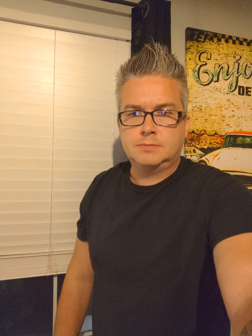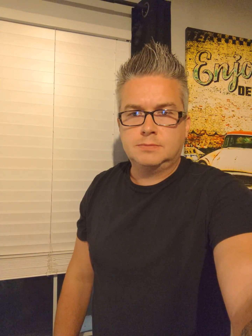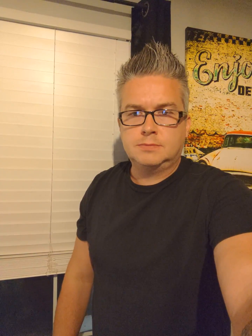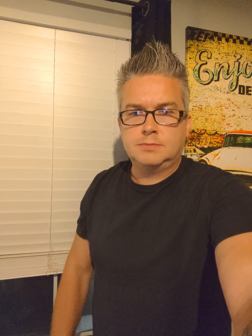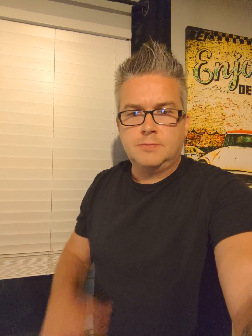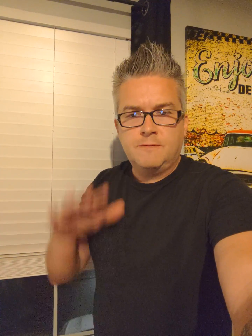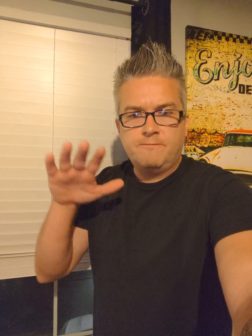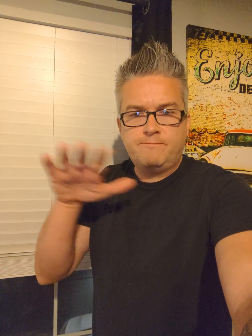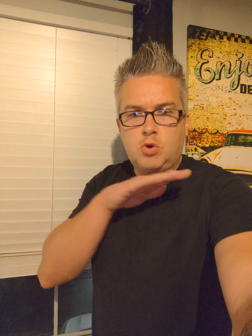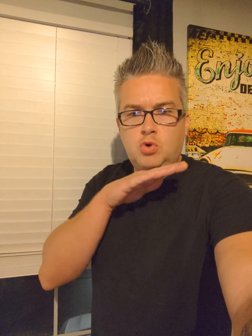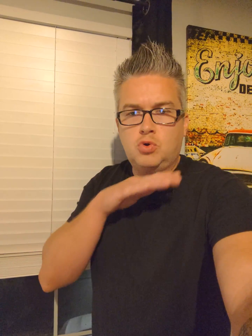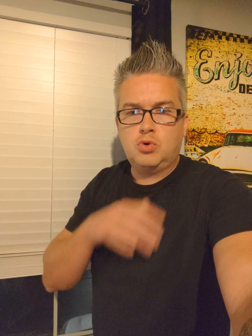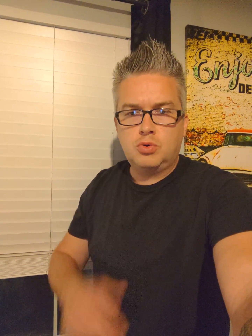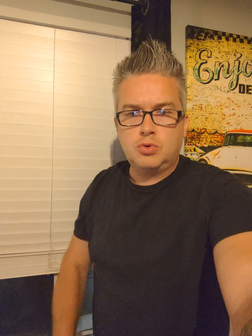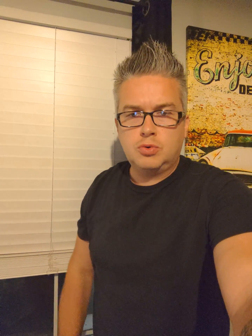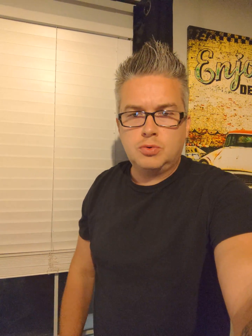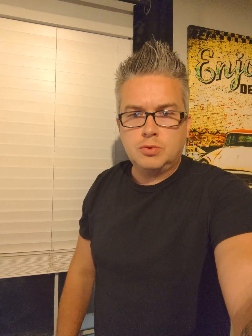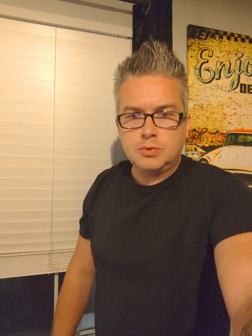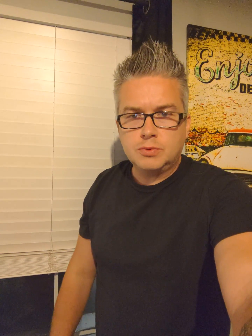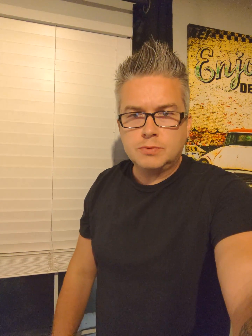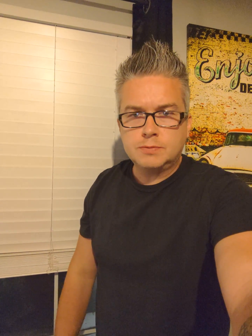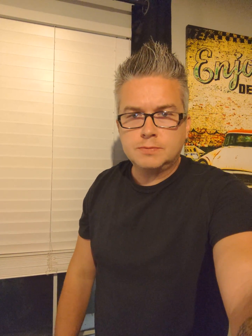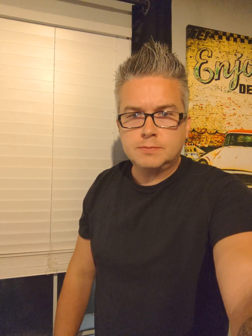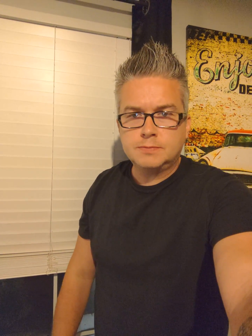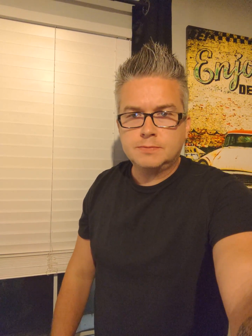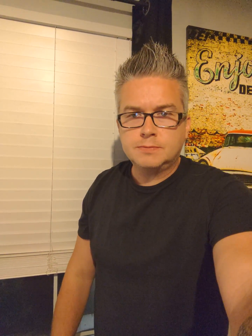full